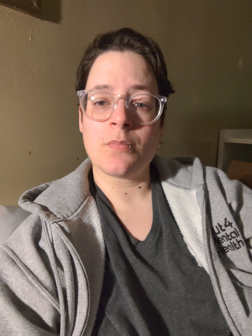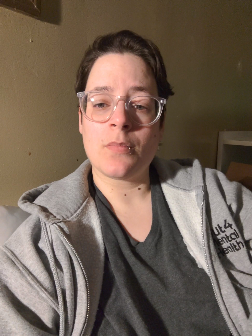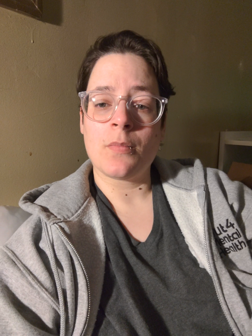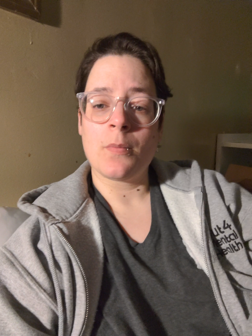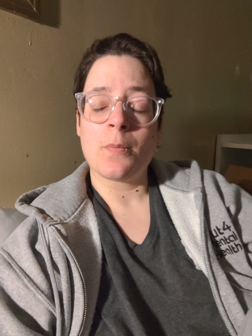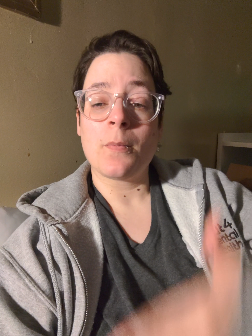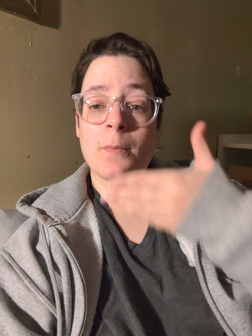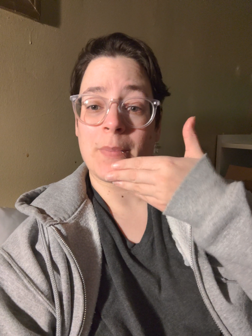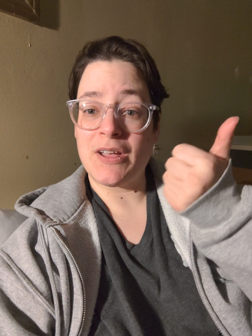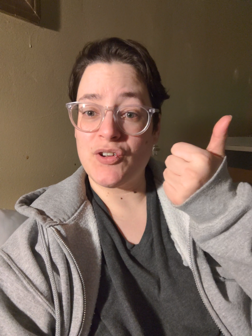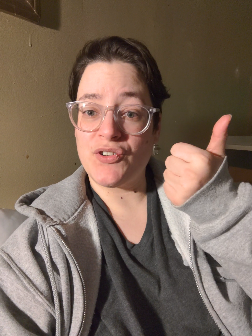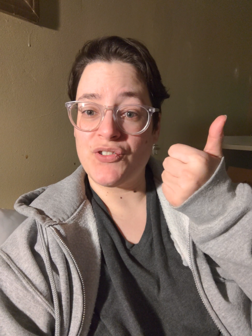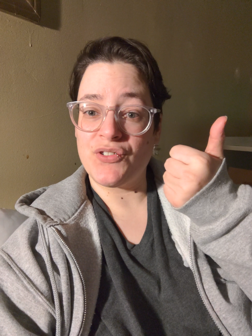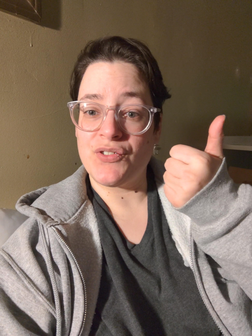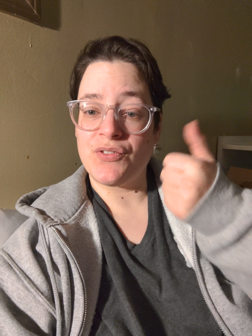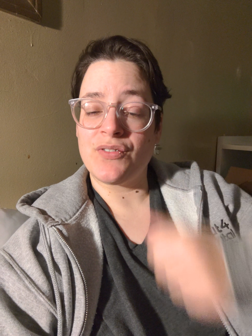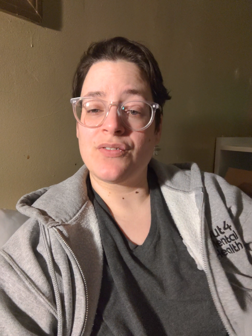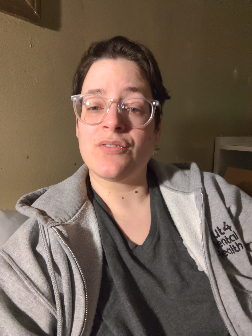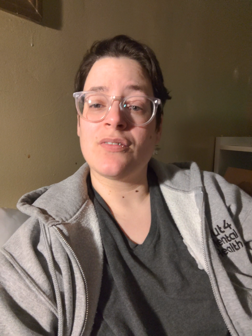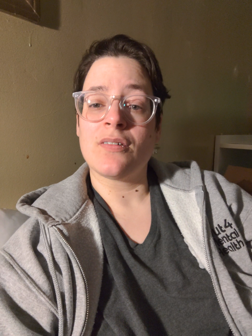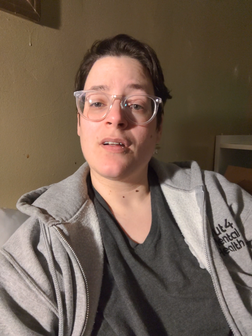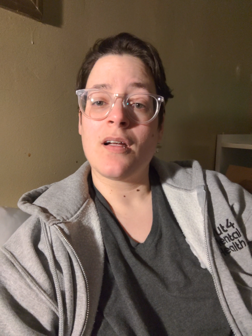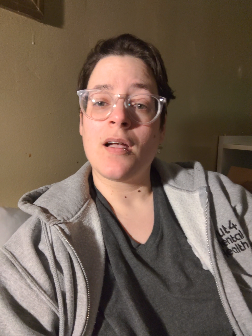better